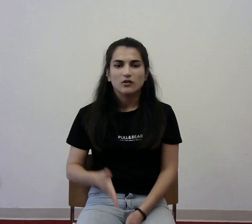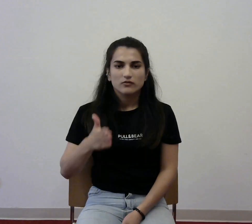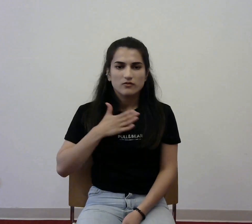mən